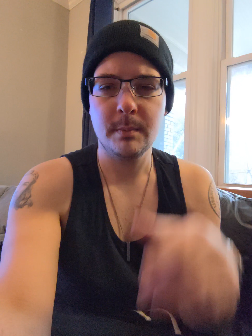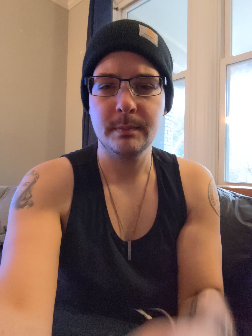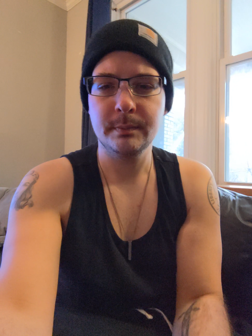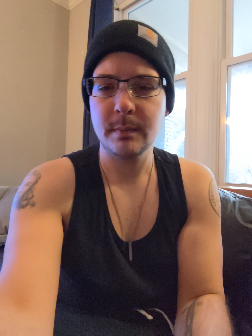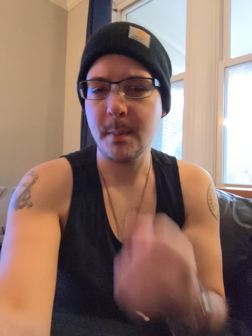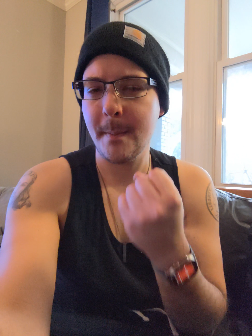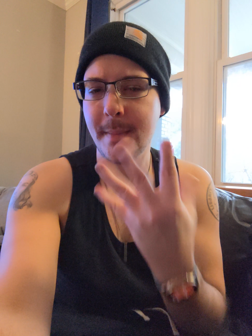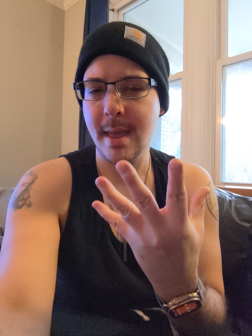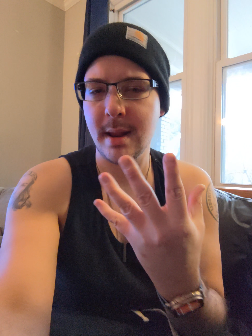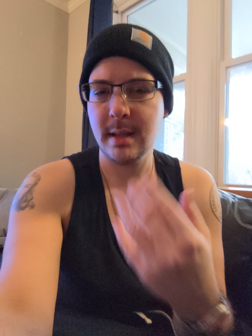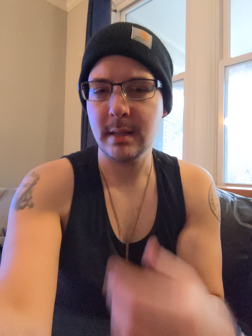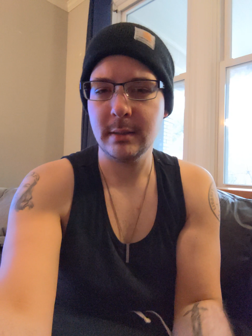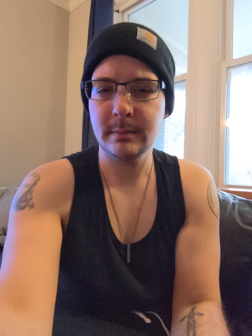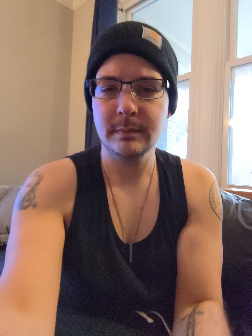many